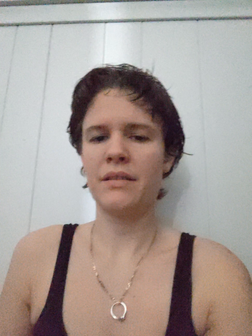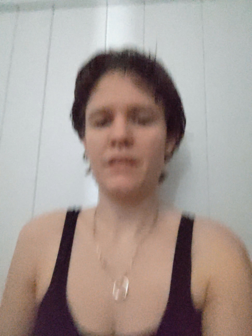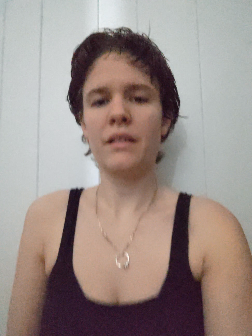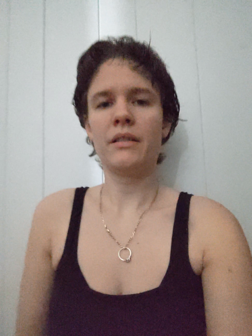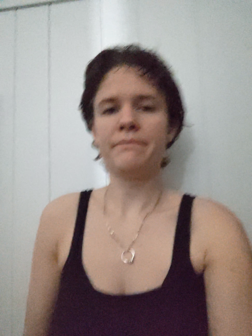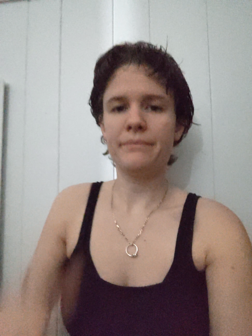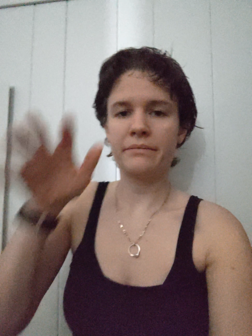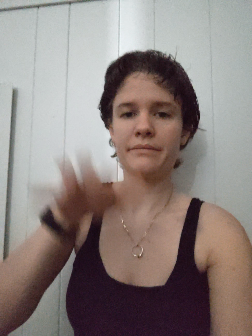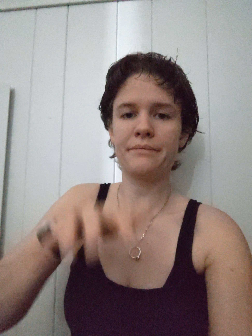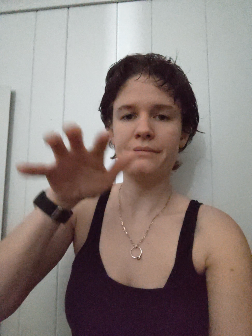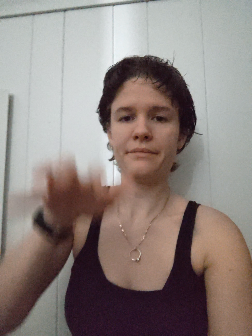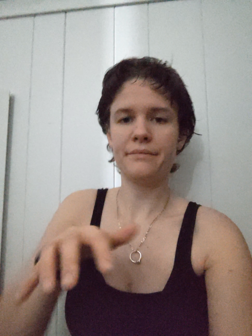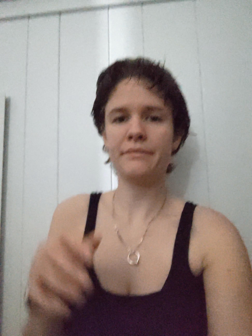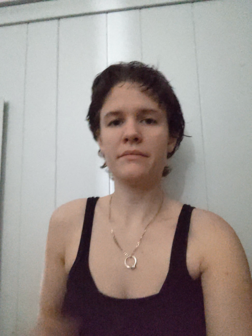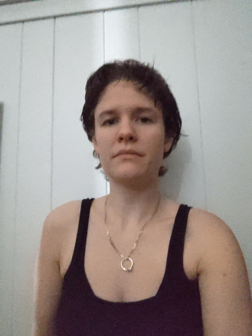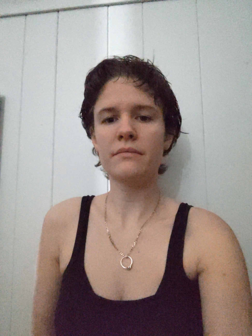alligator